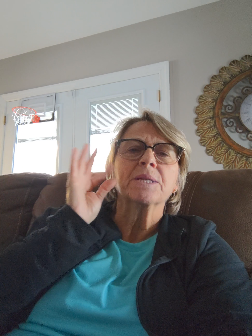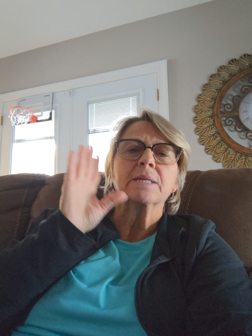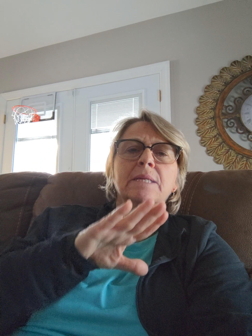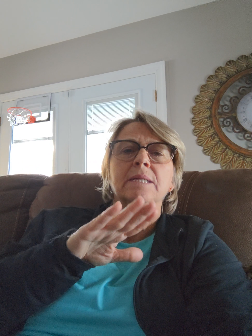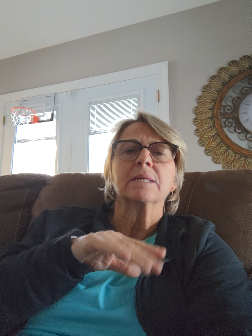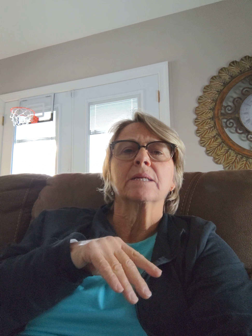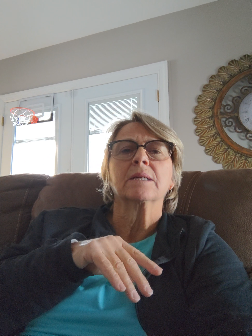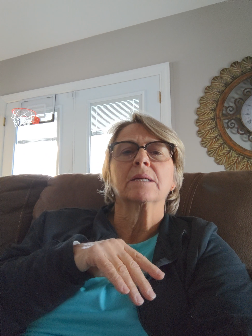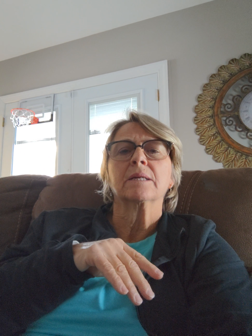bee